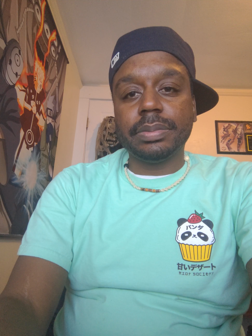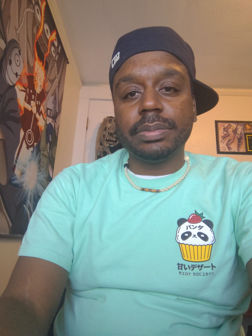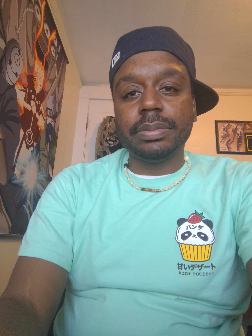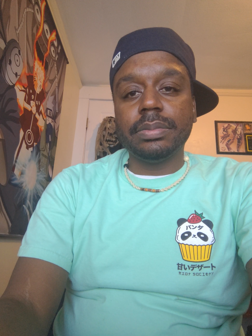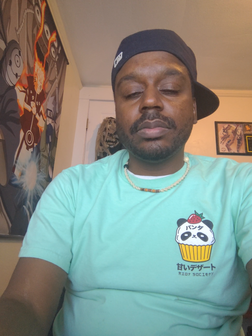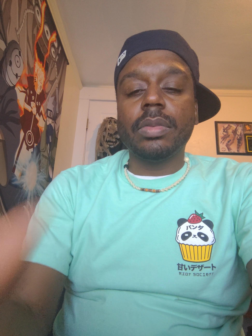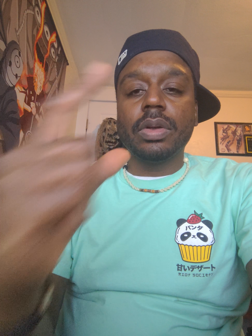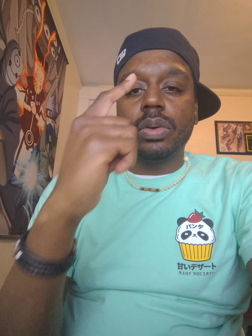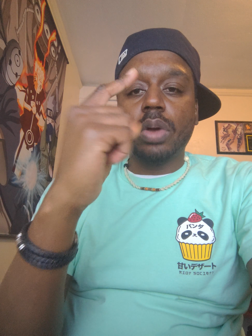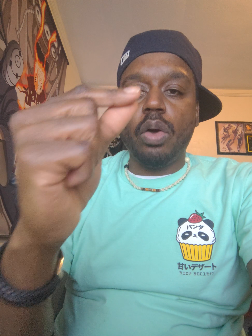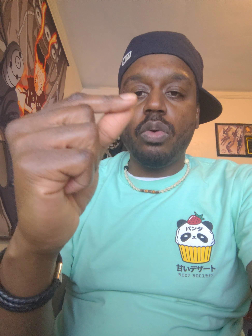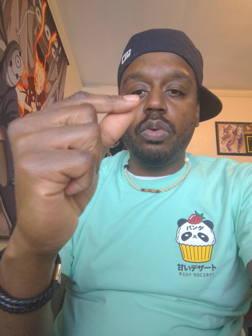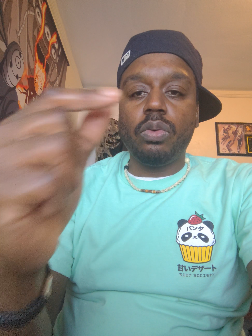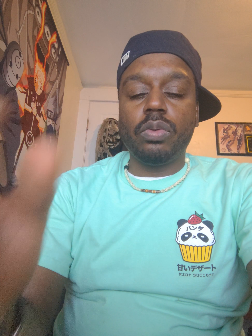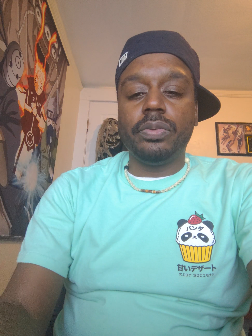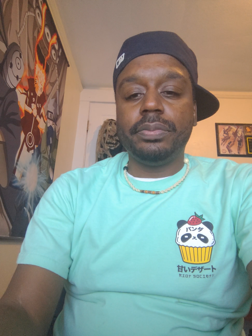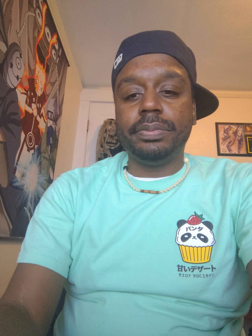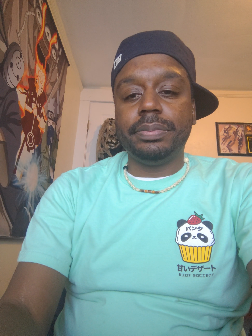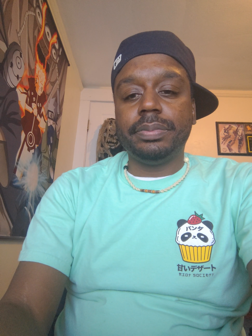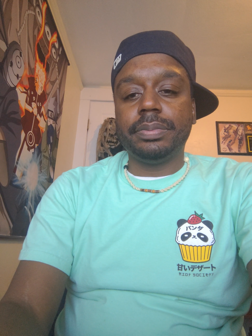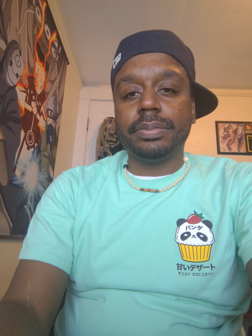go